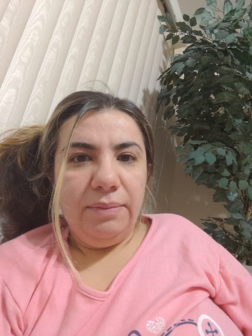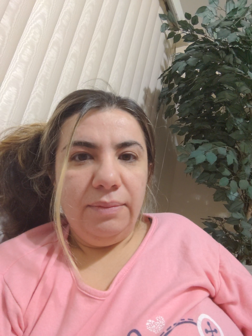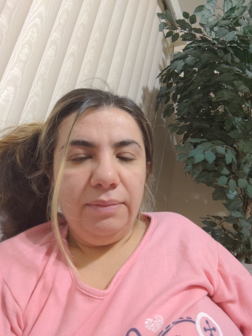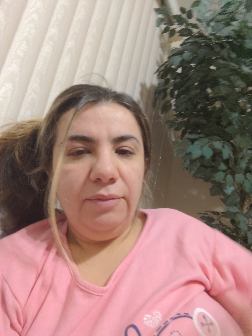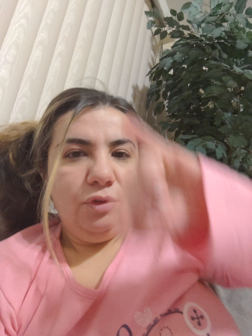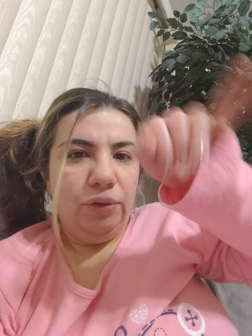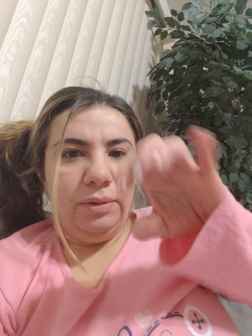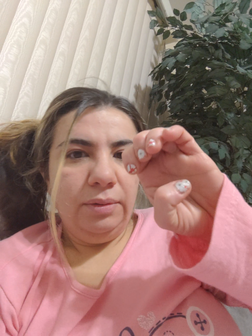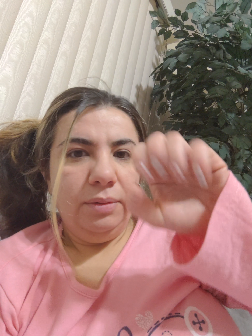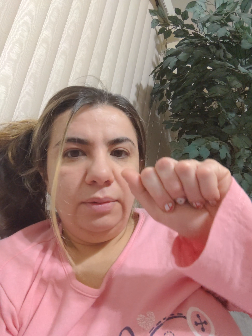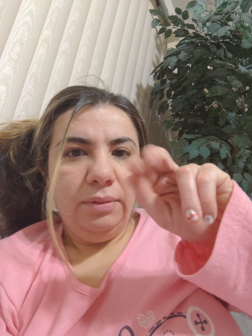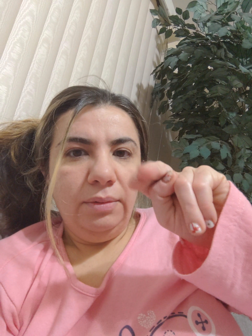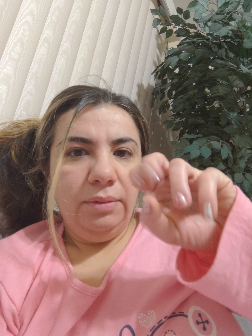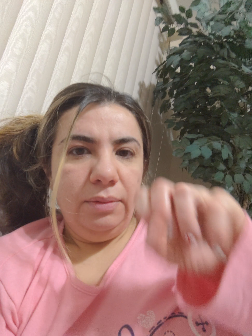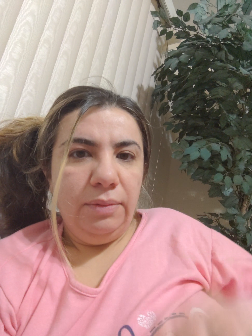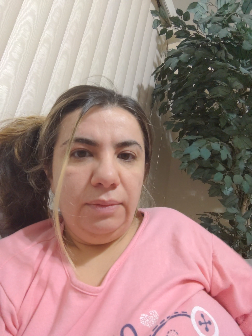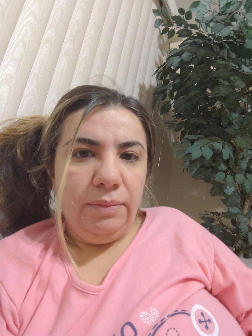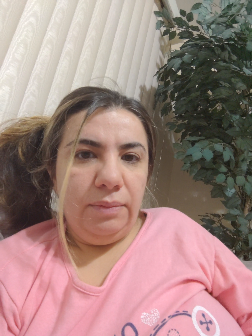jeans